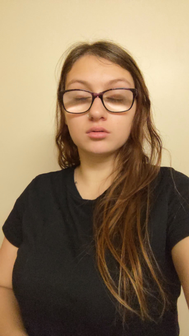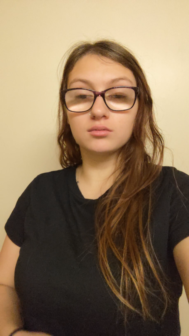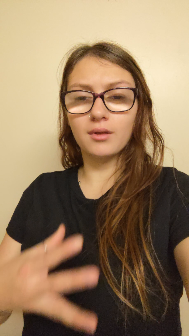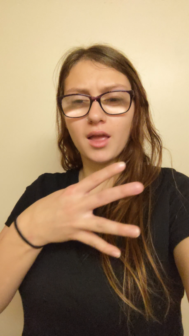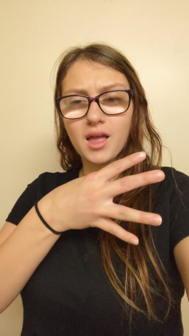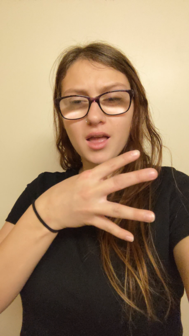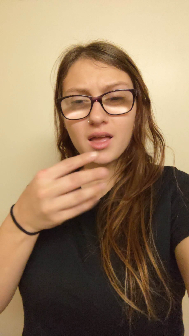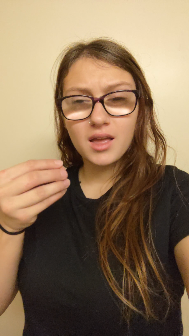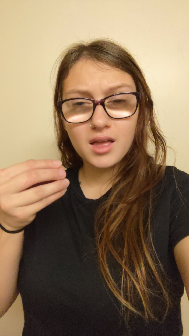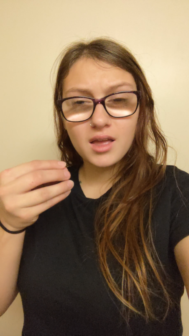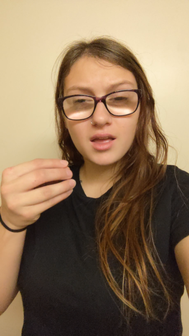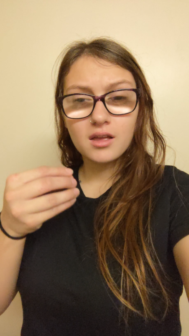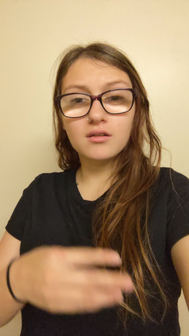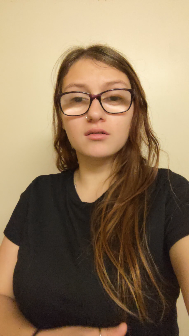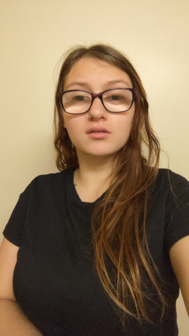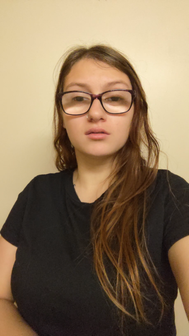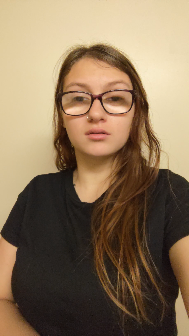and